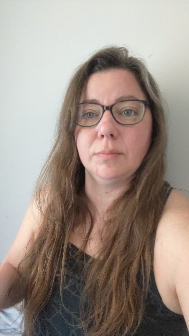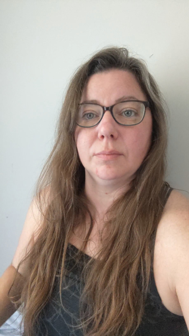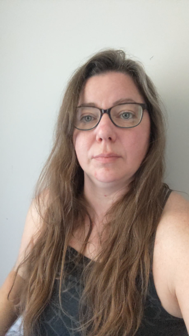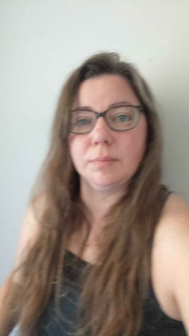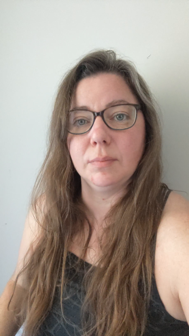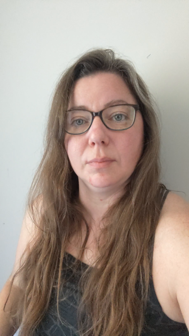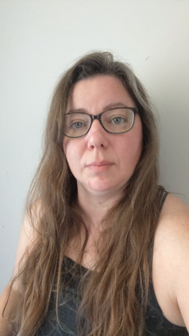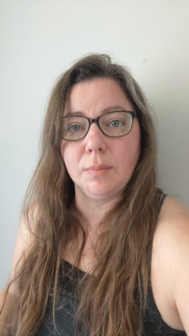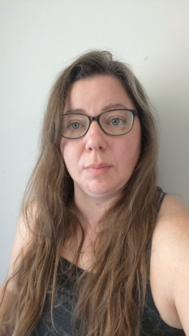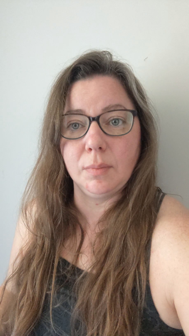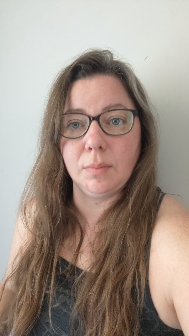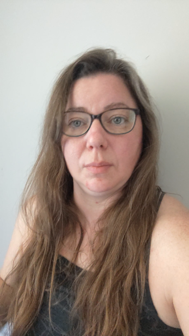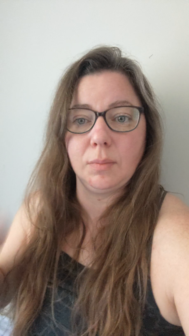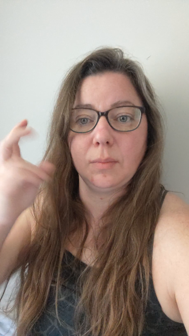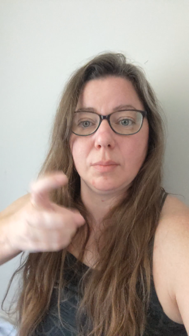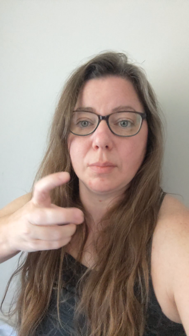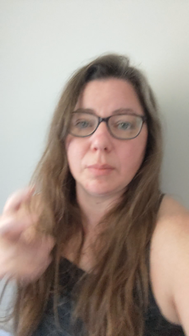hard